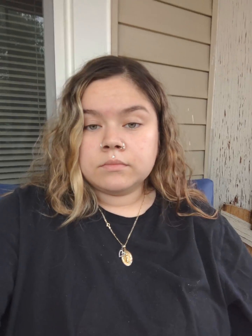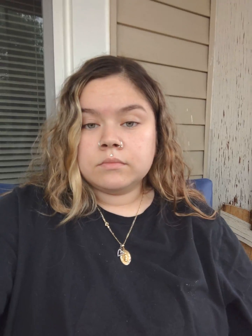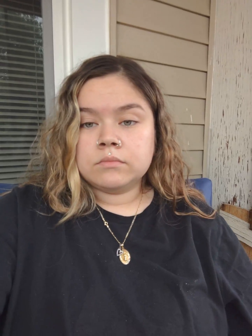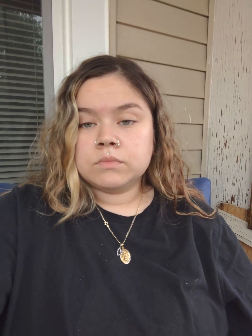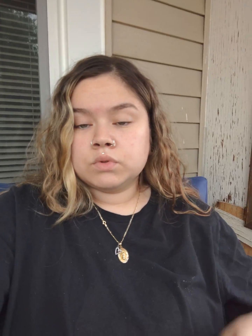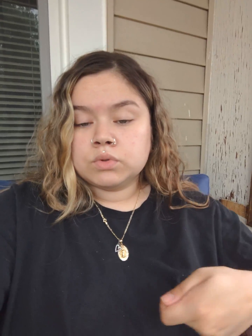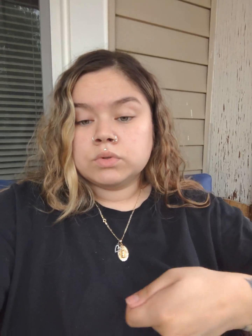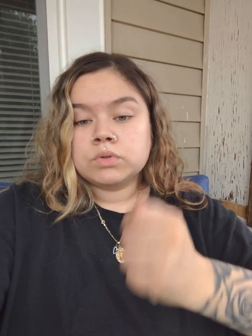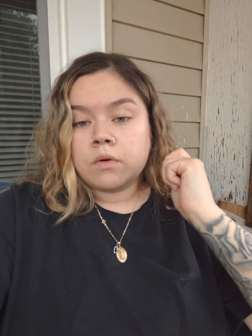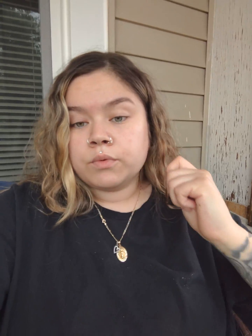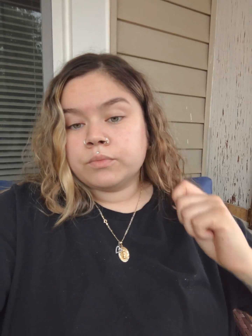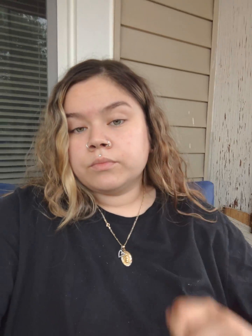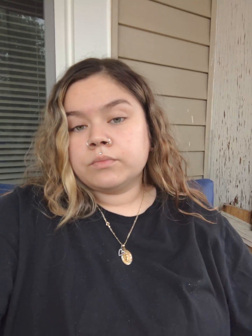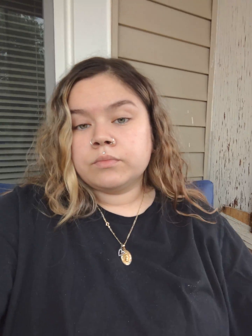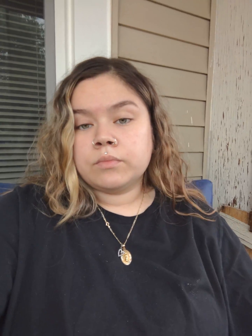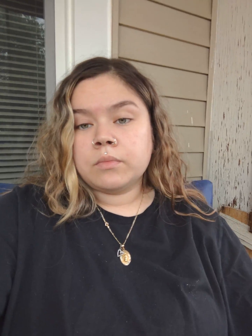shovel